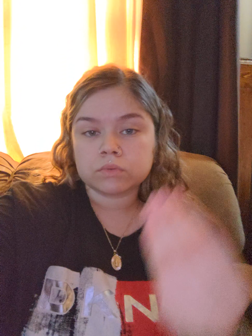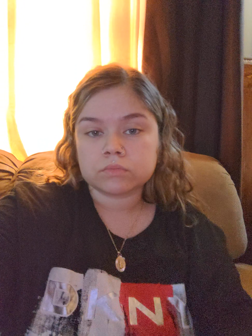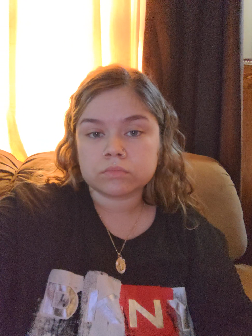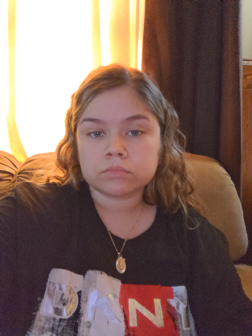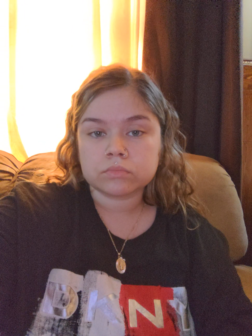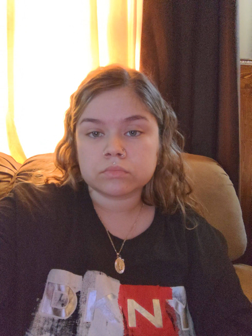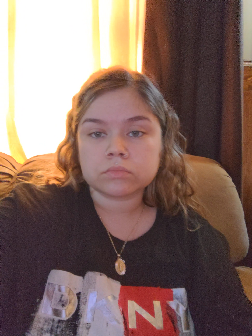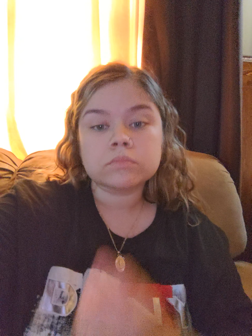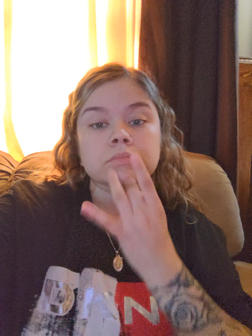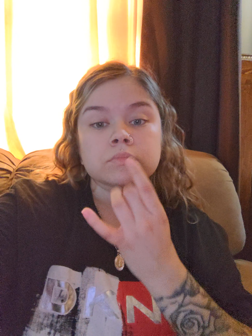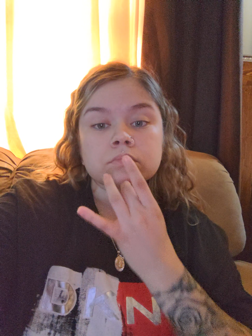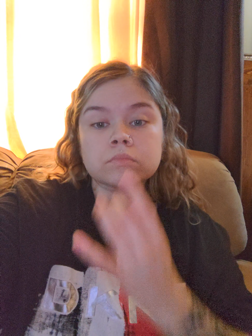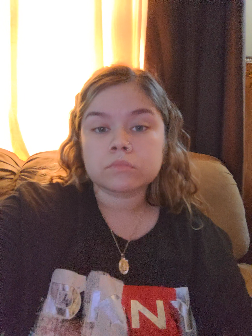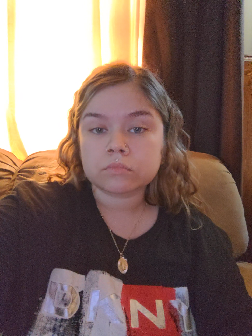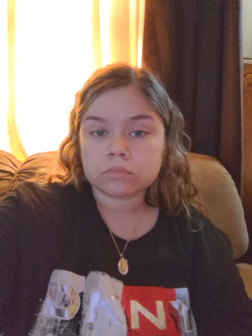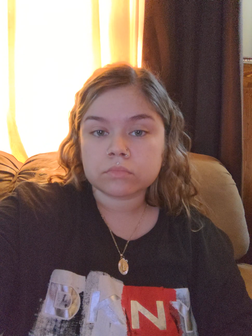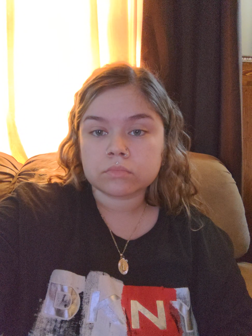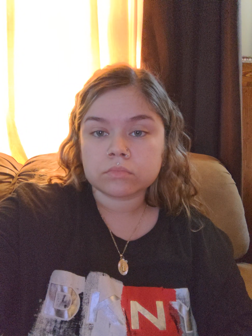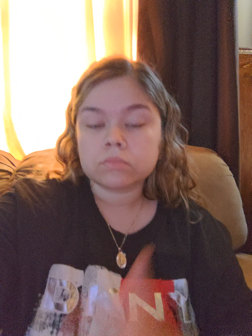light bulb